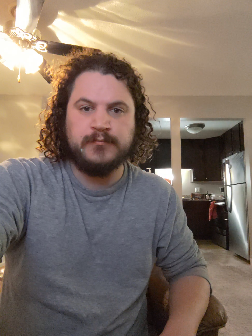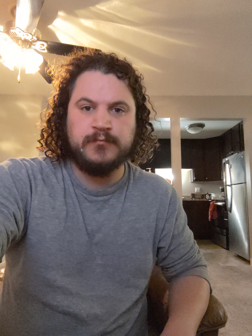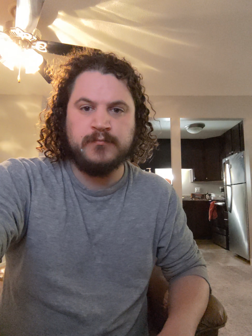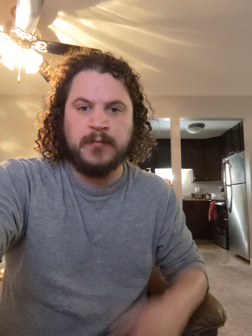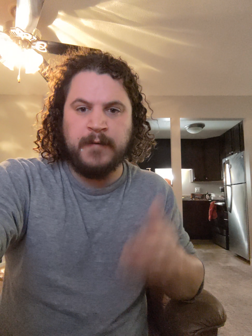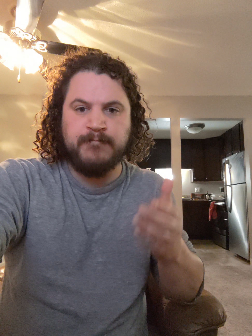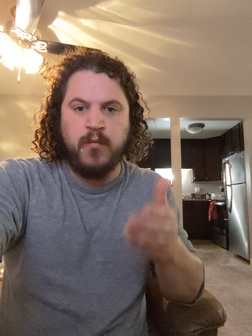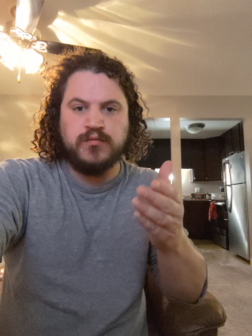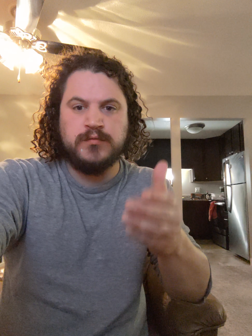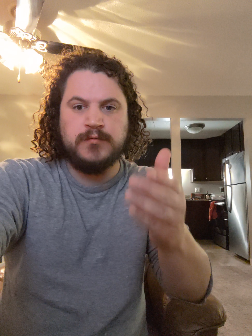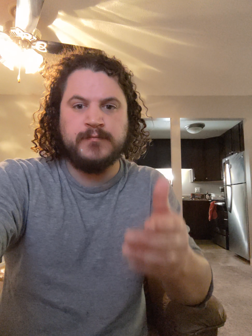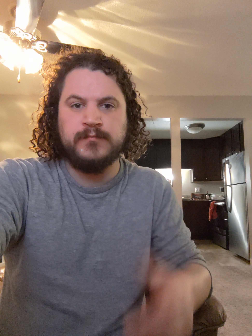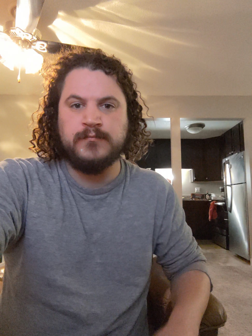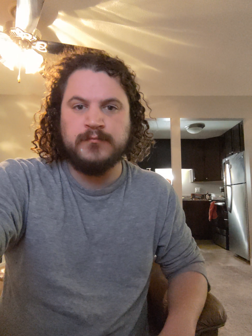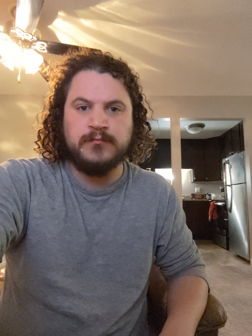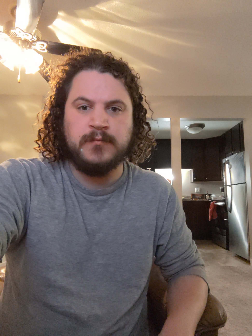boat